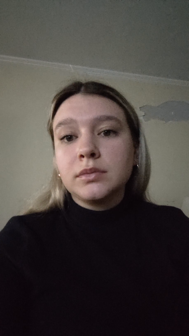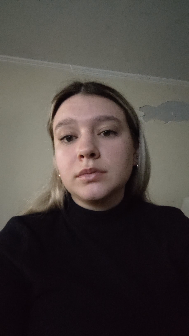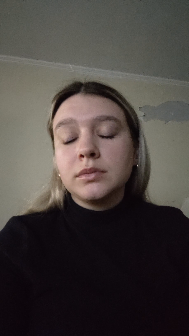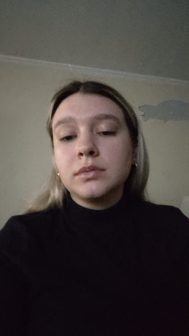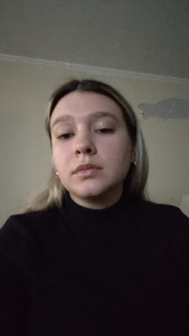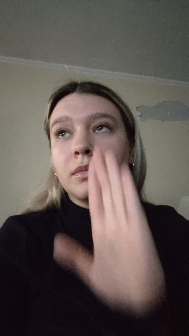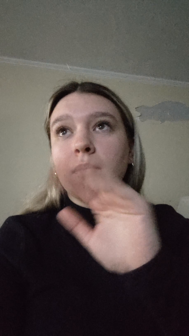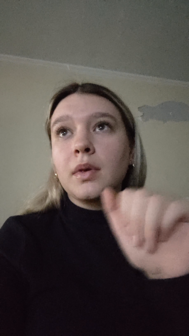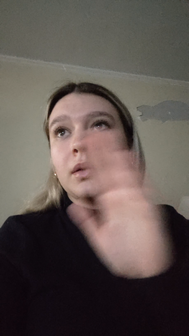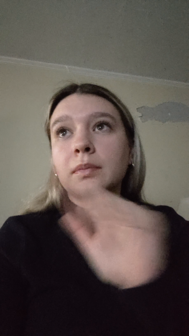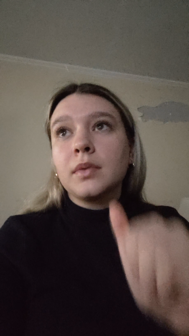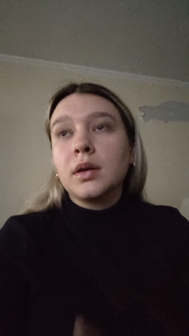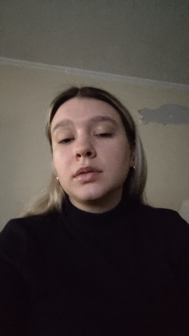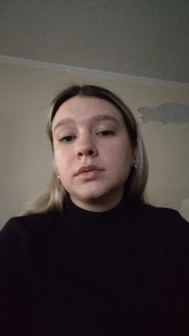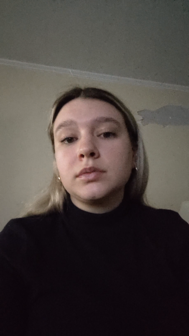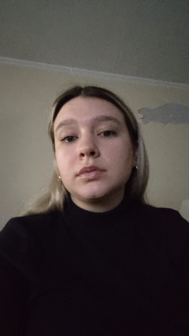baa baa